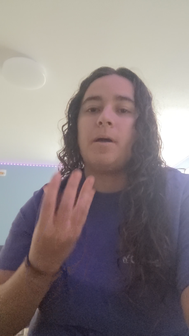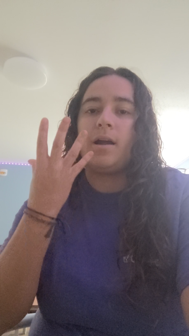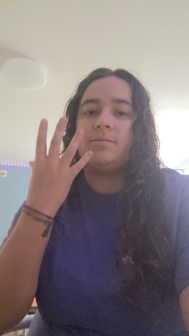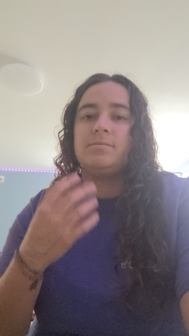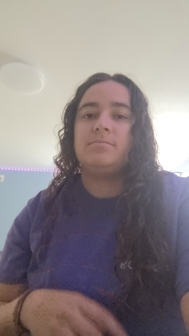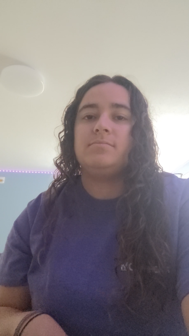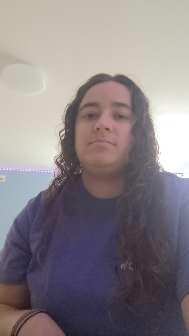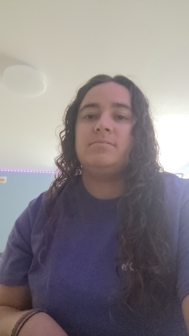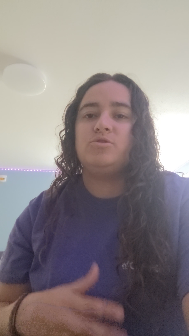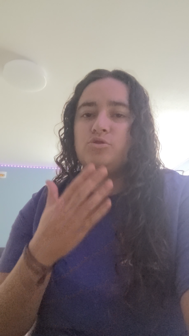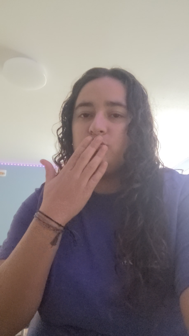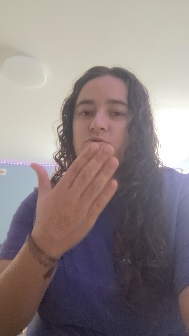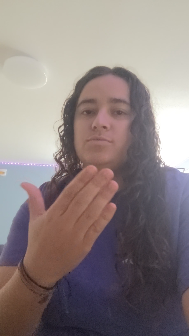good